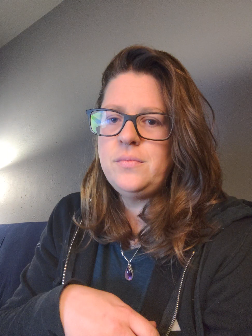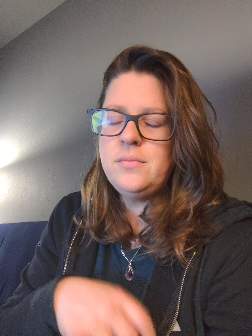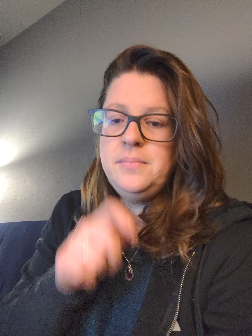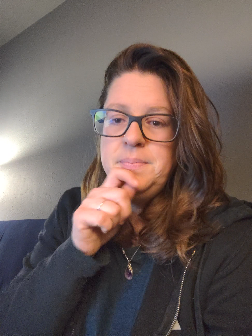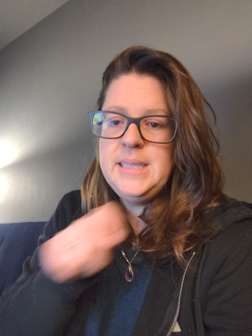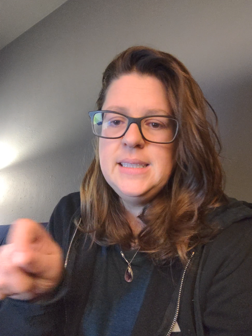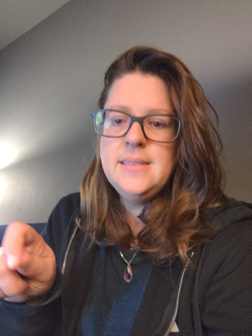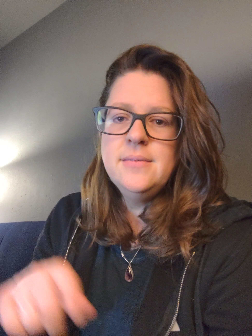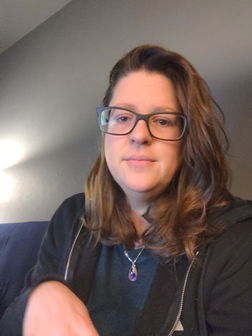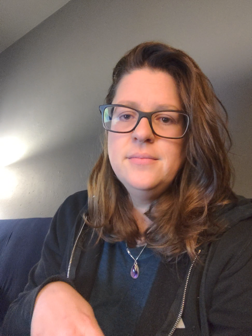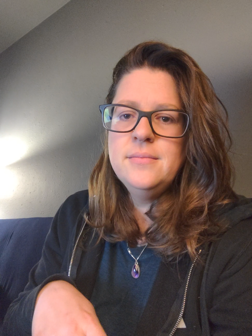pen